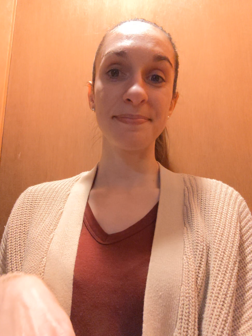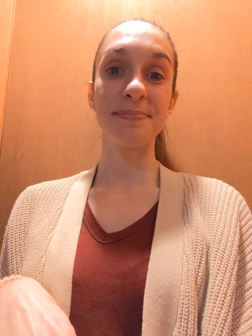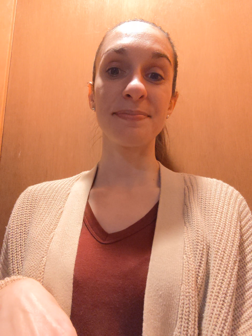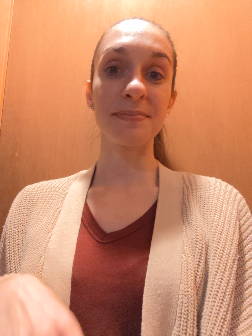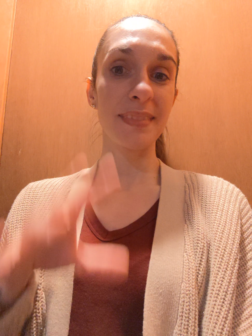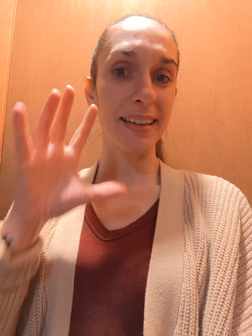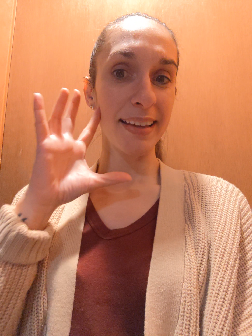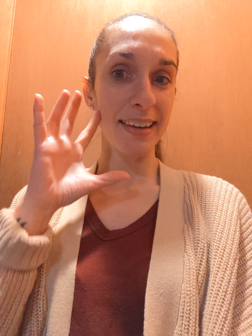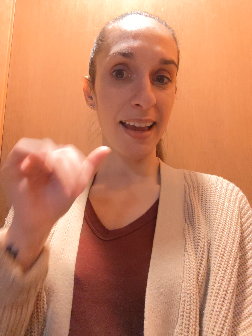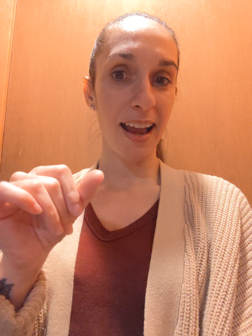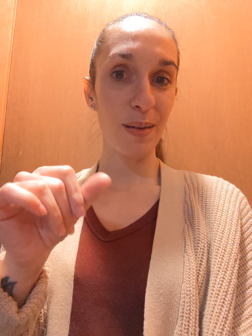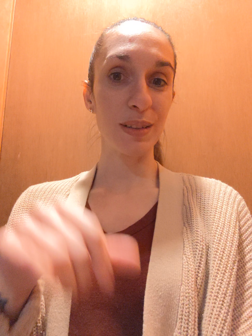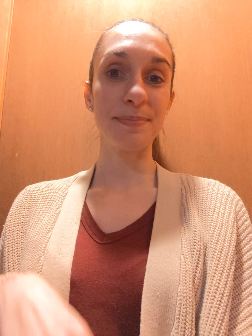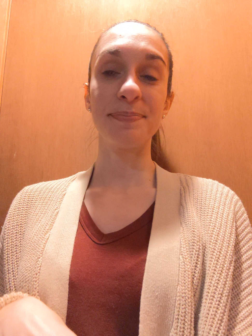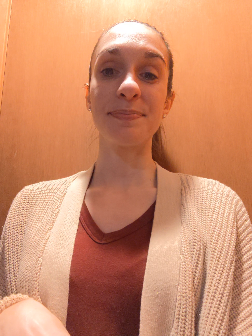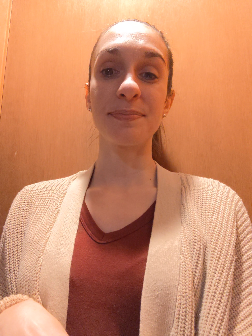loud